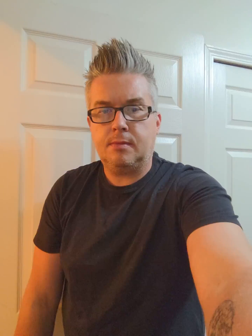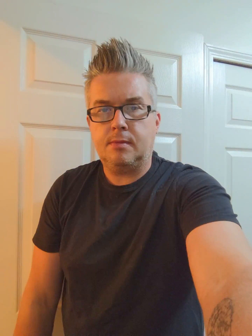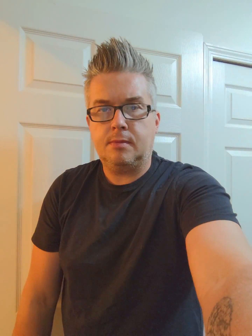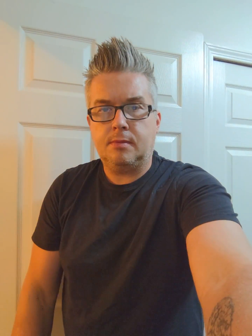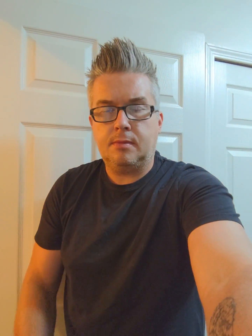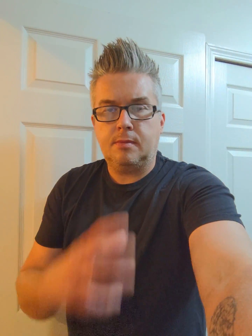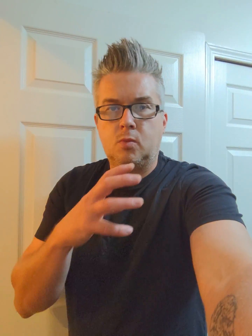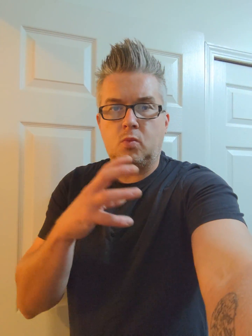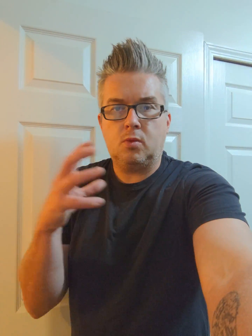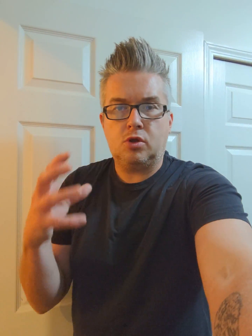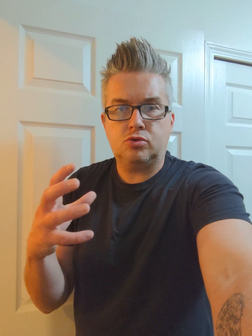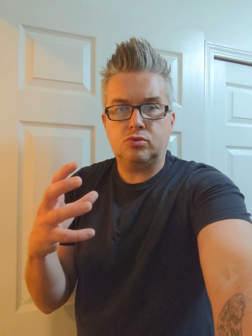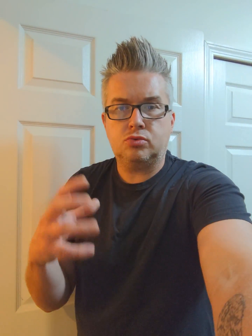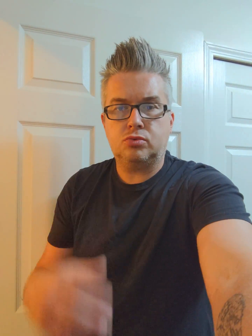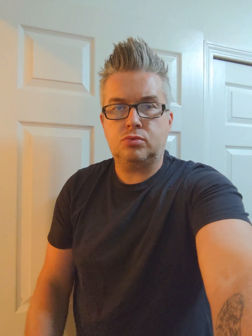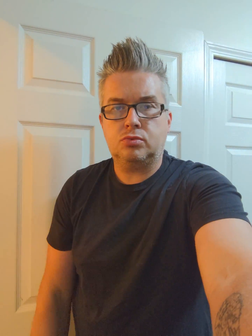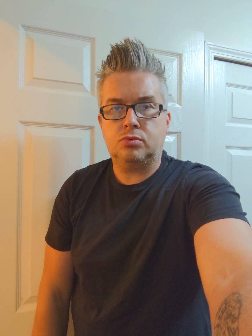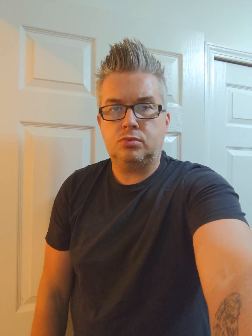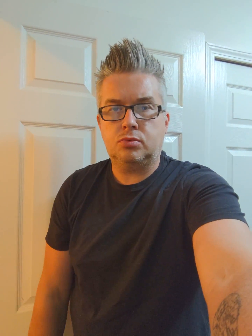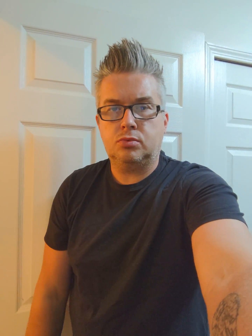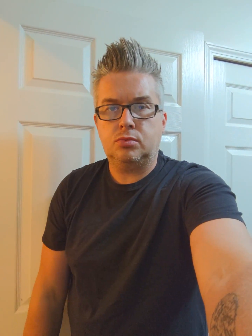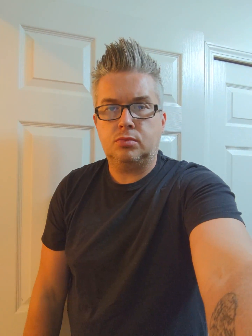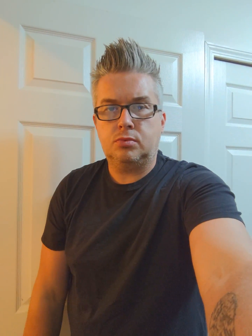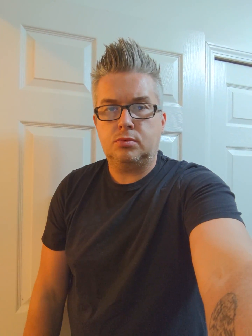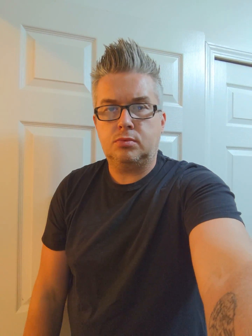much